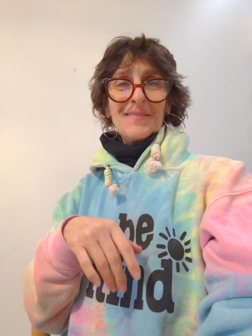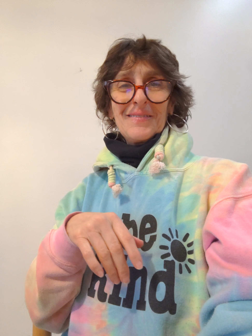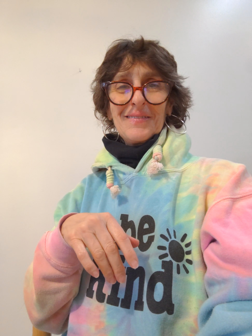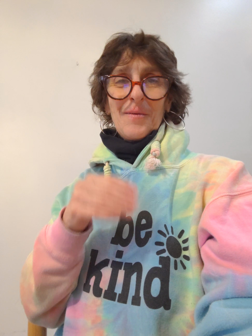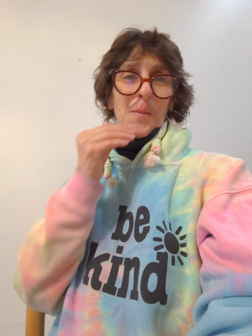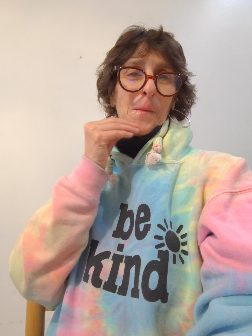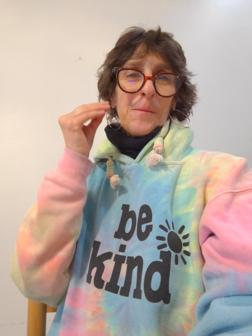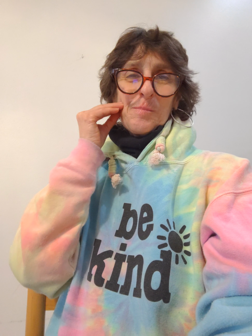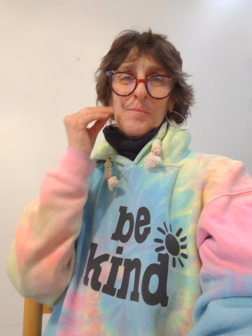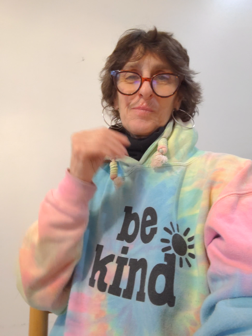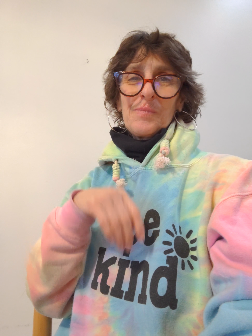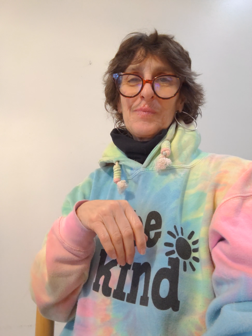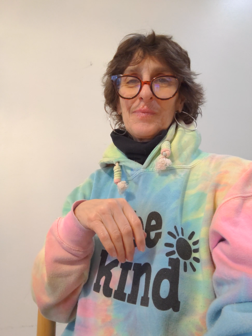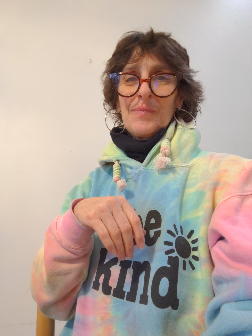home